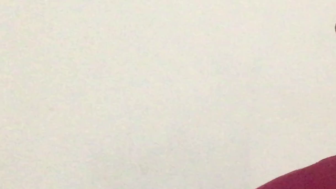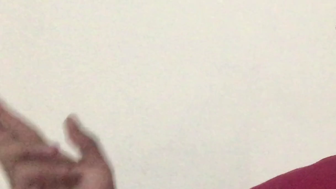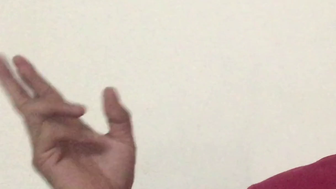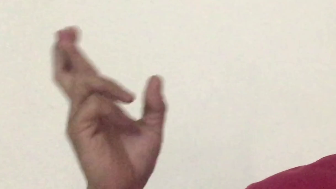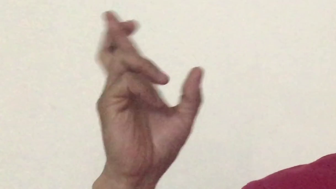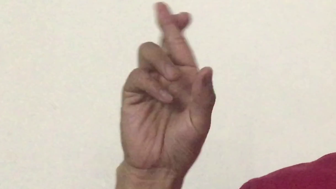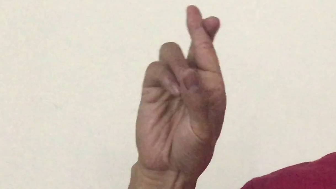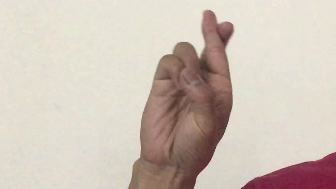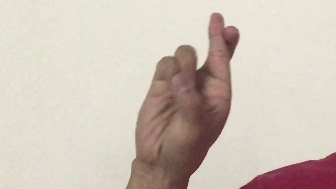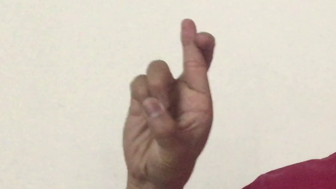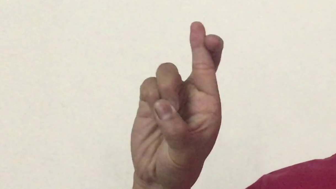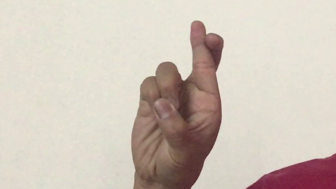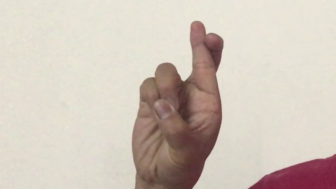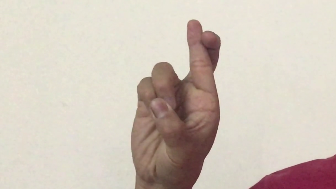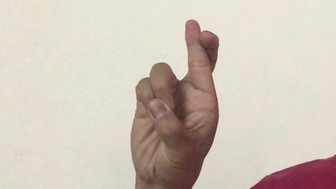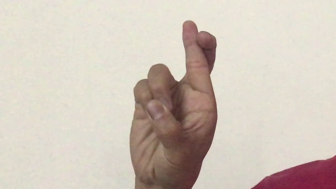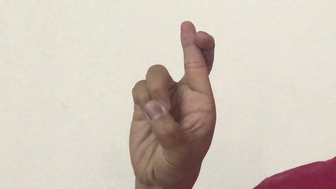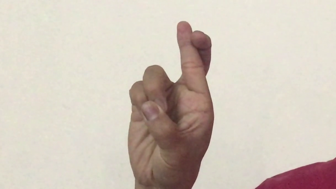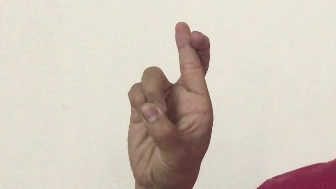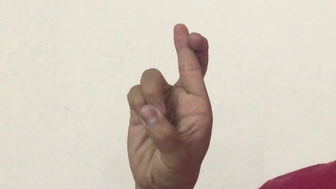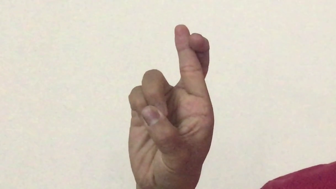र